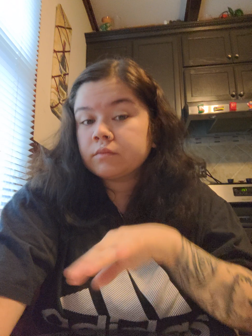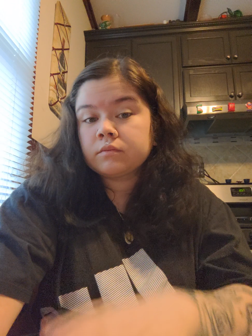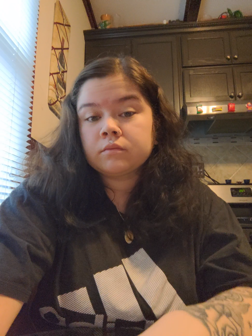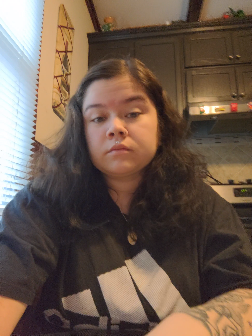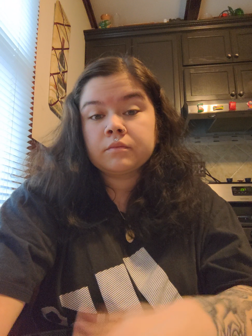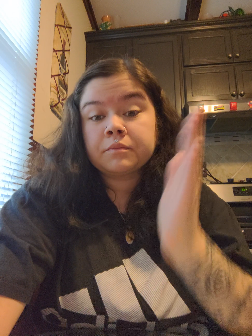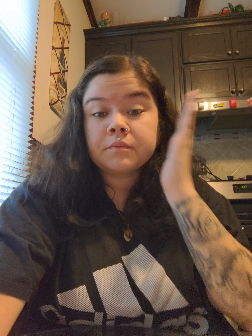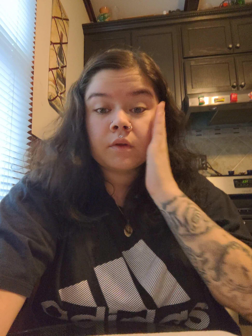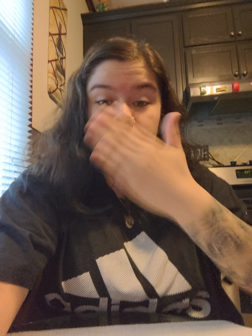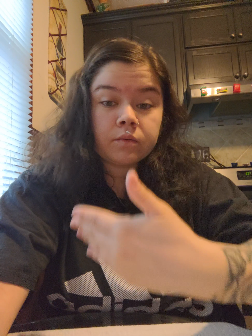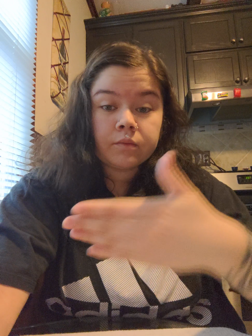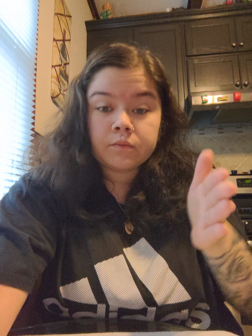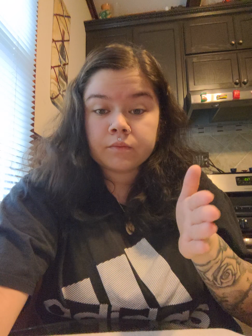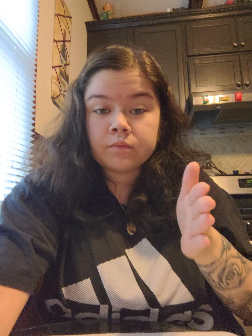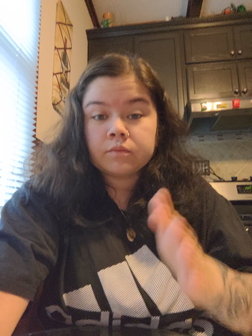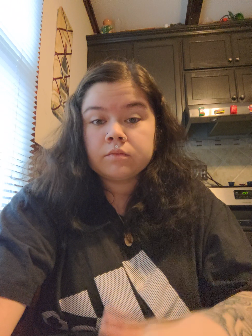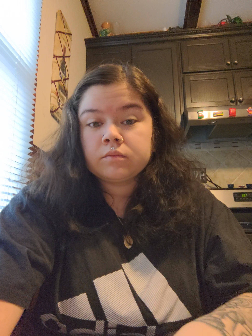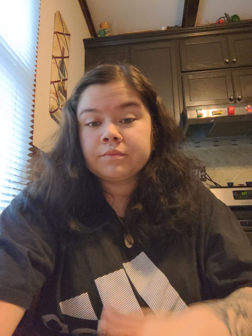bedroom